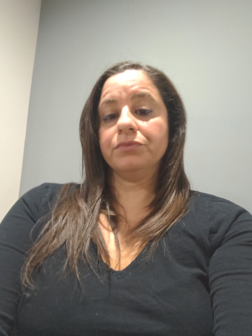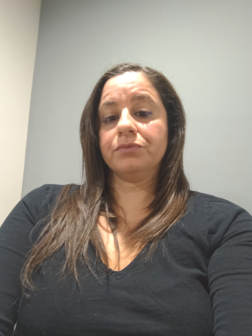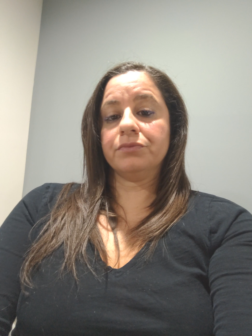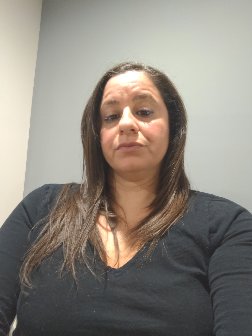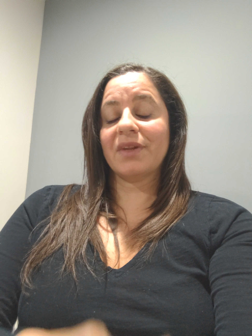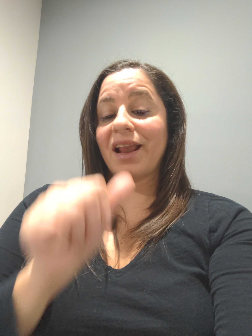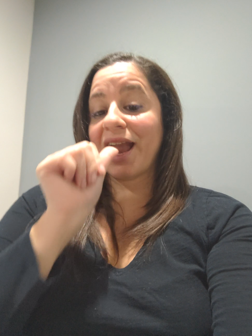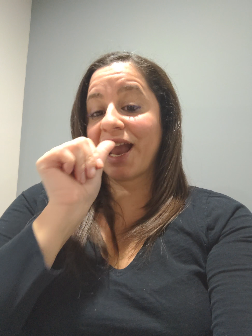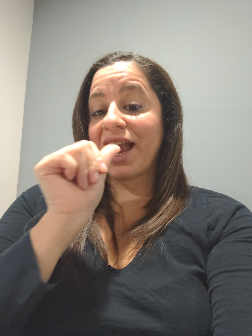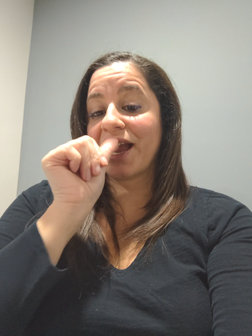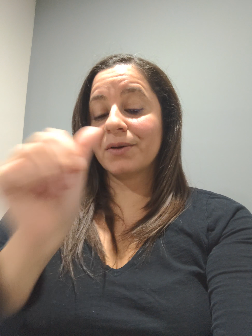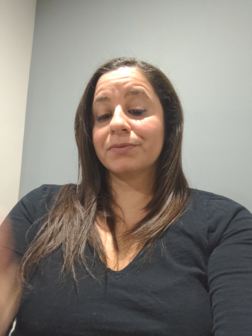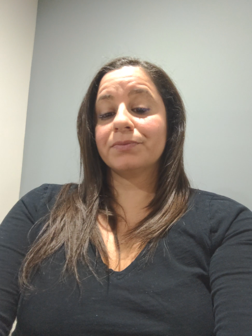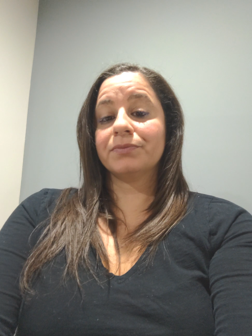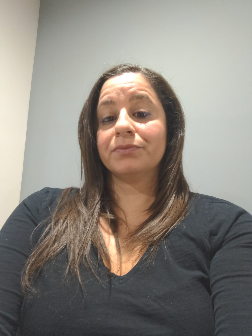nuts